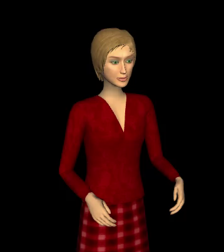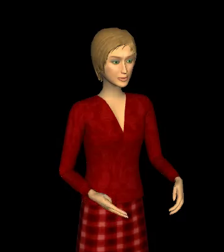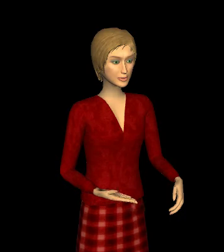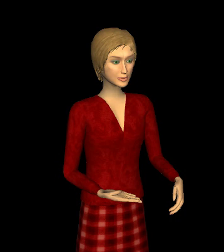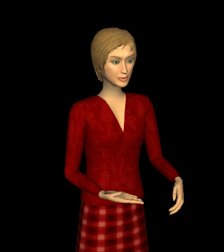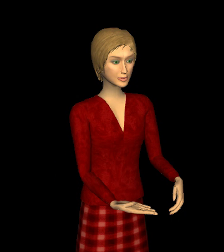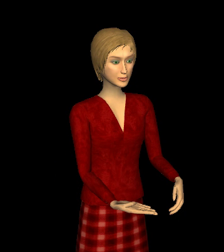أم